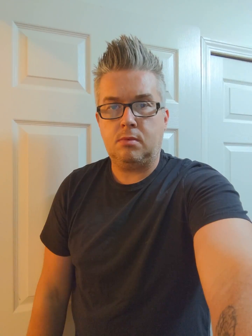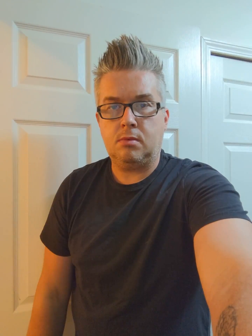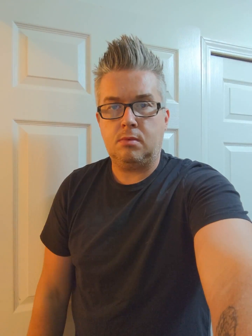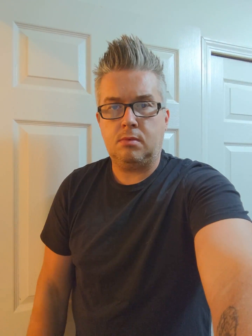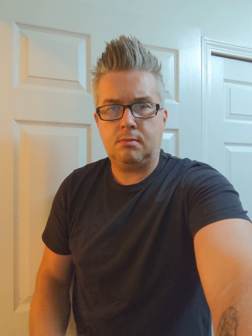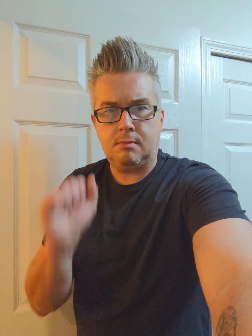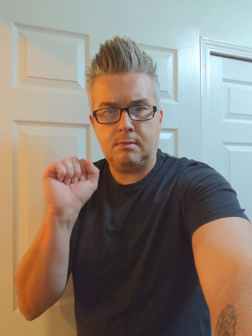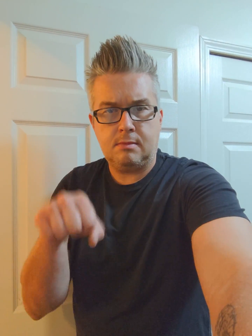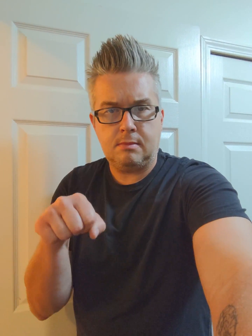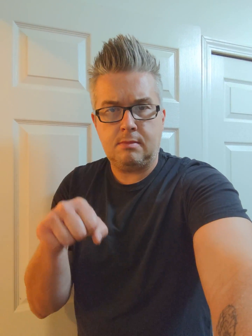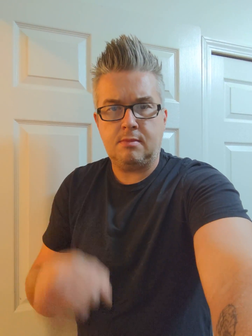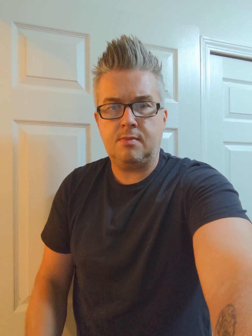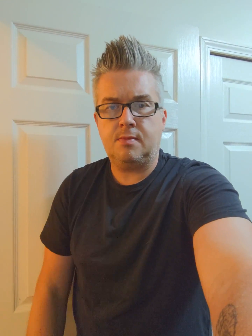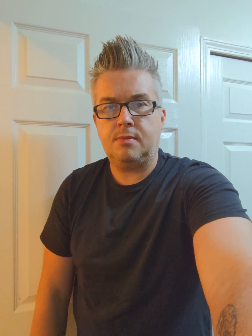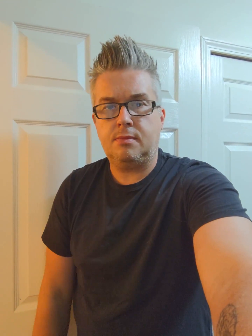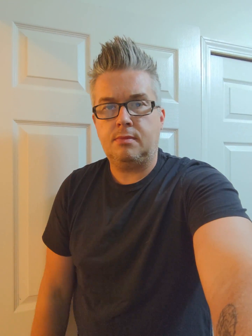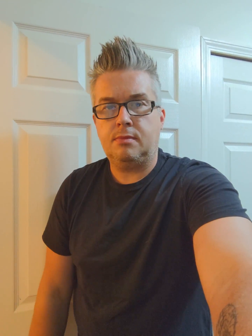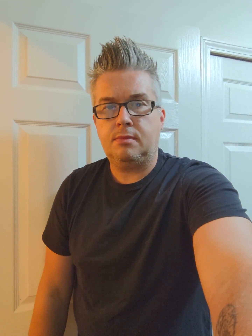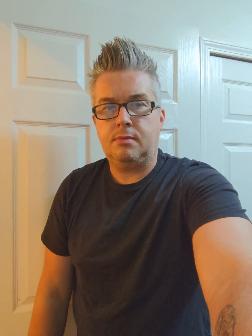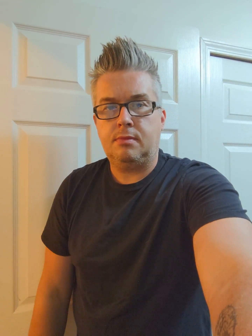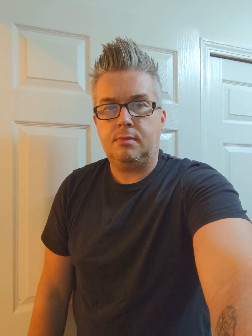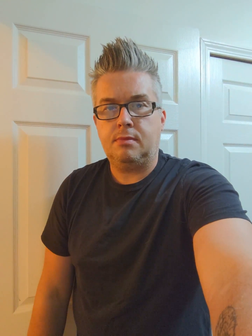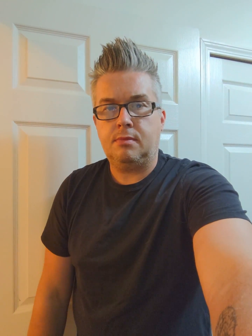could